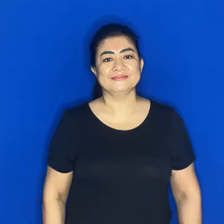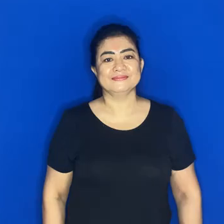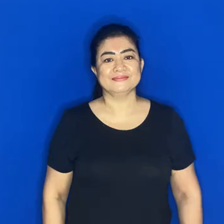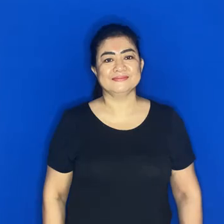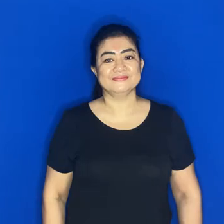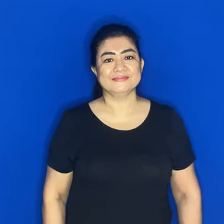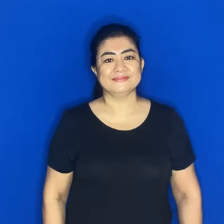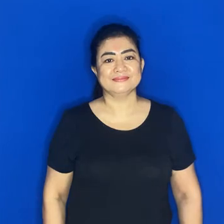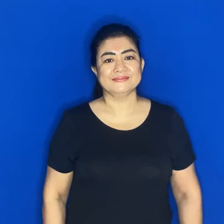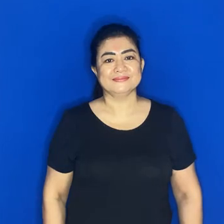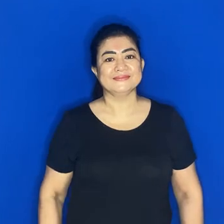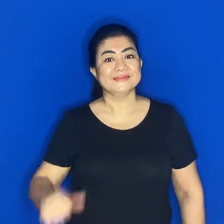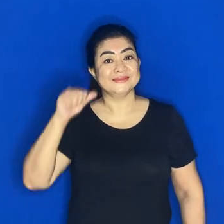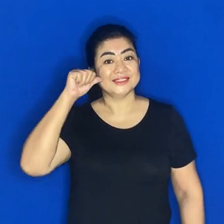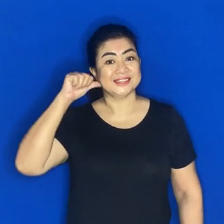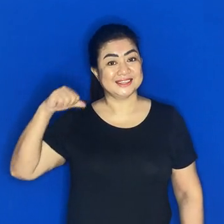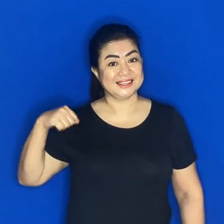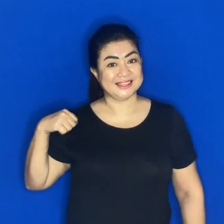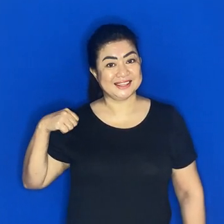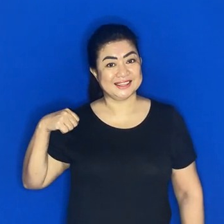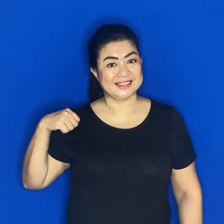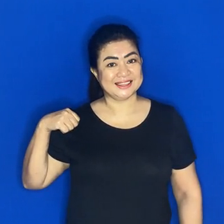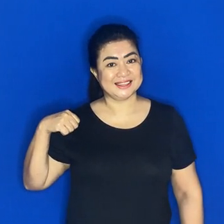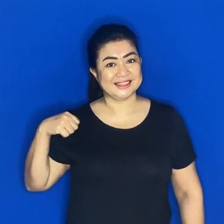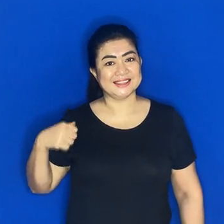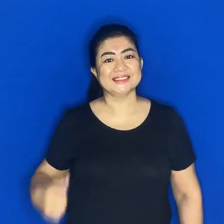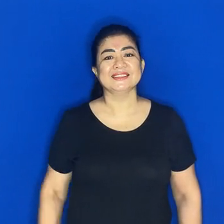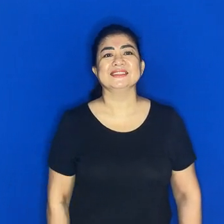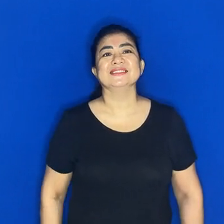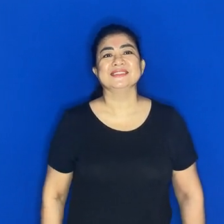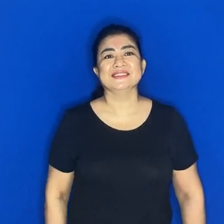yesterday